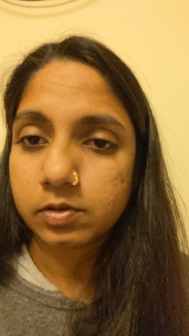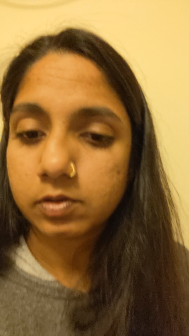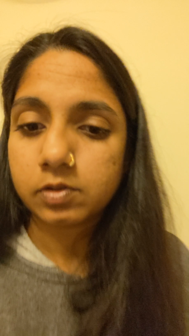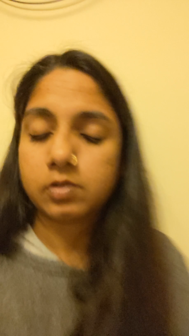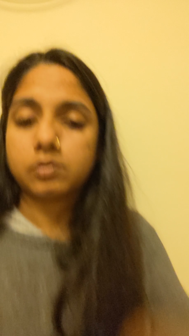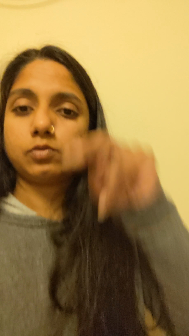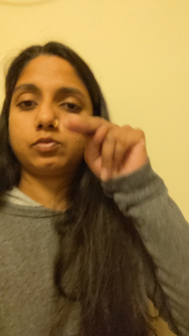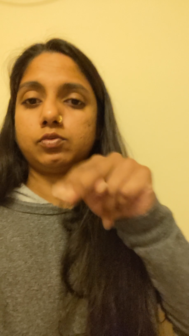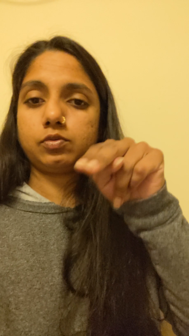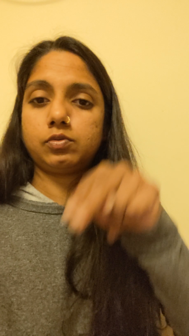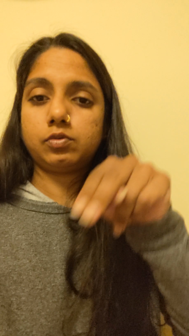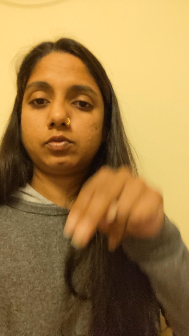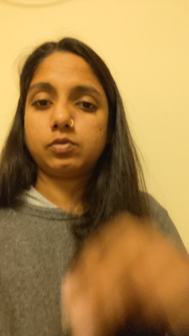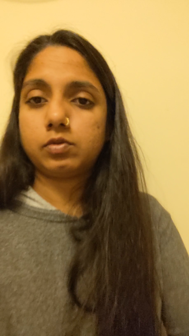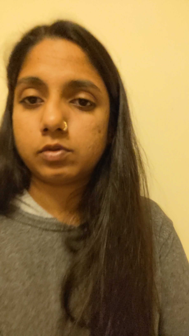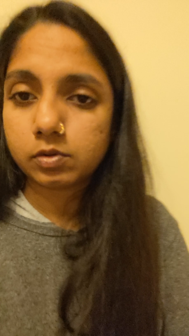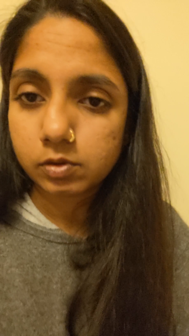nurse